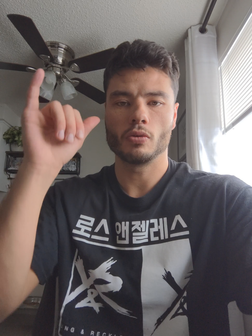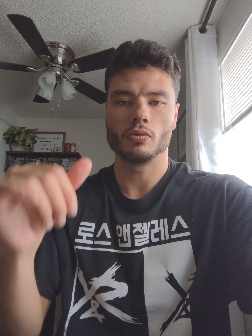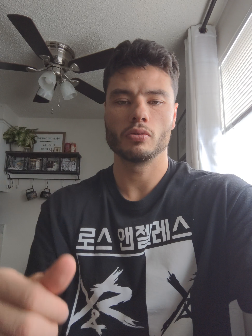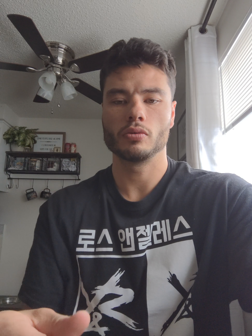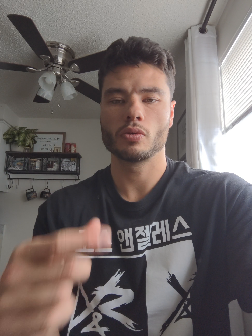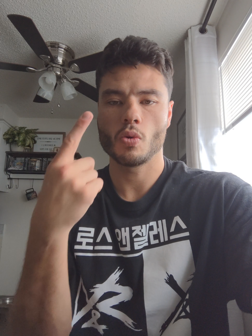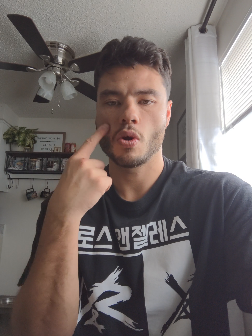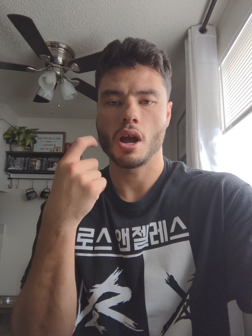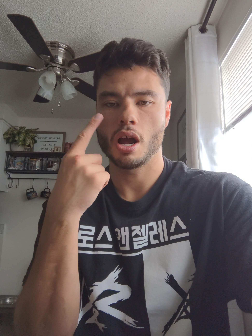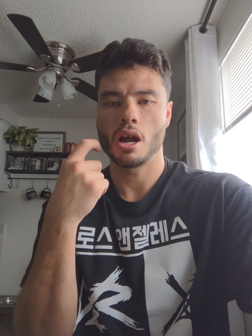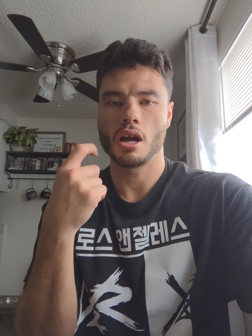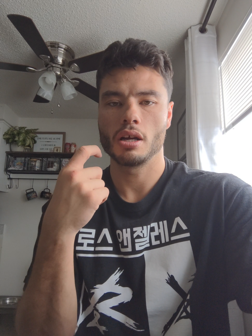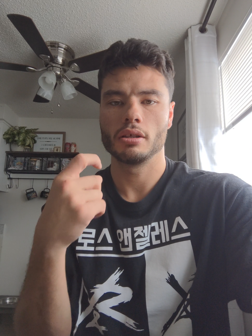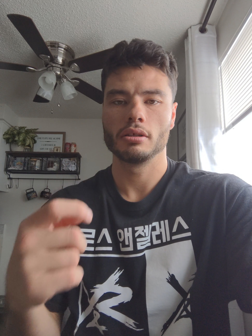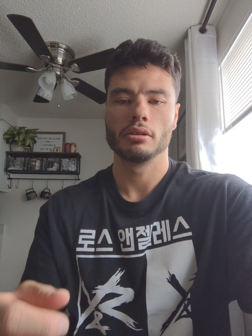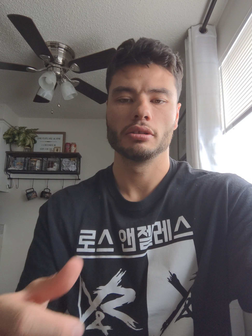cry